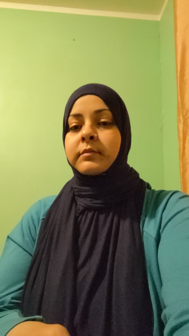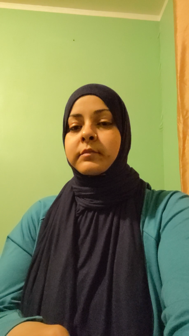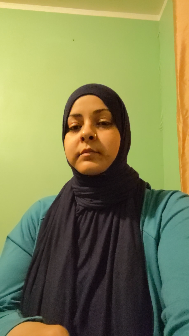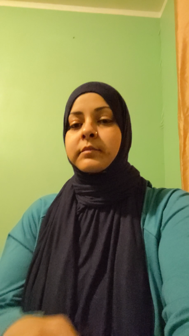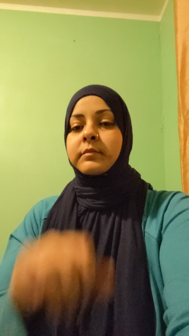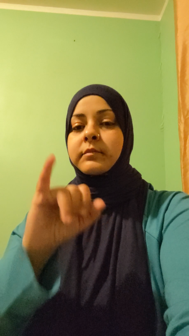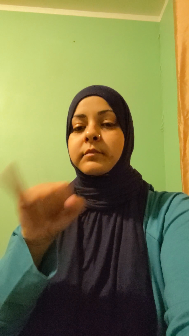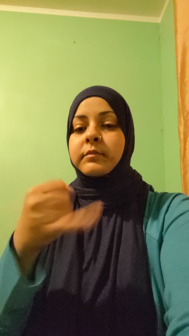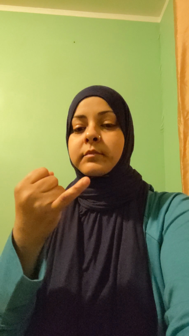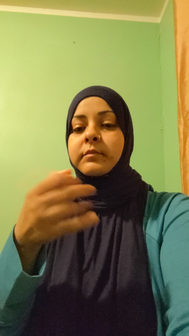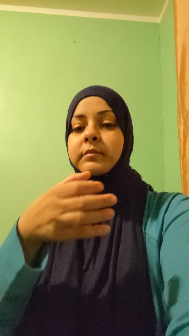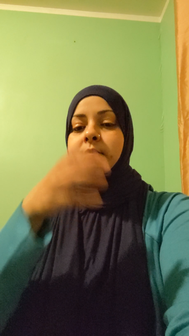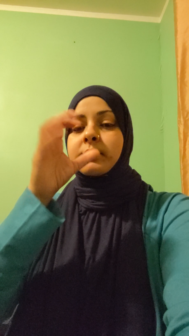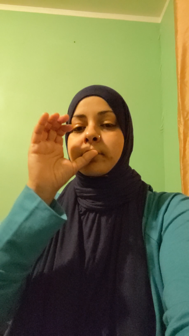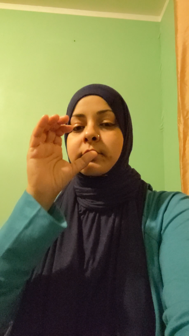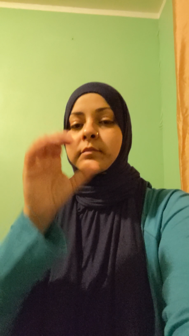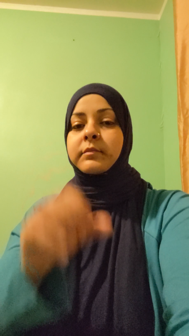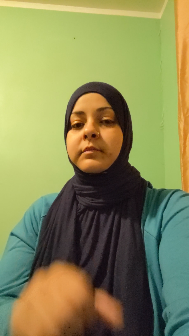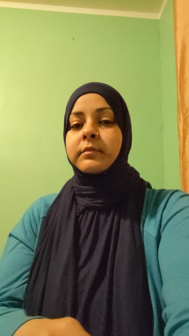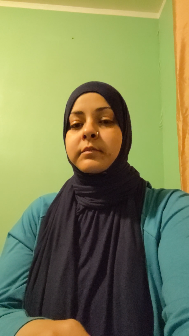juice